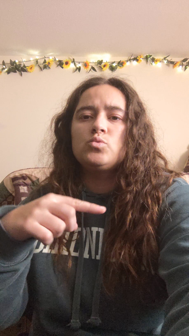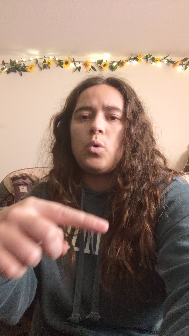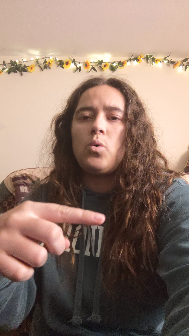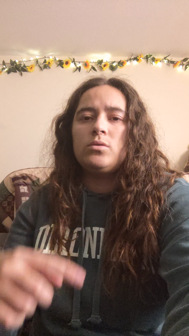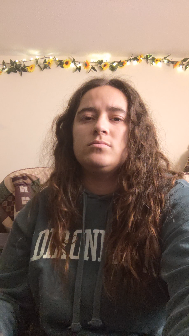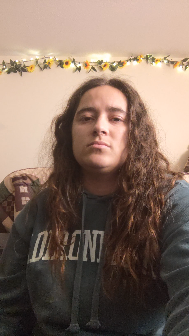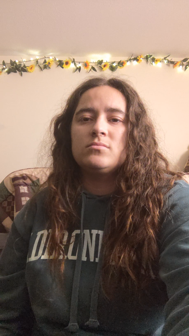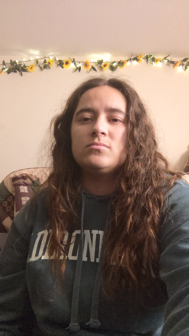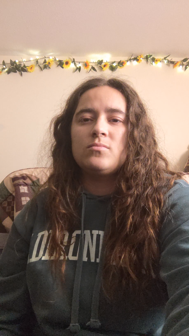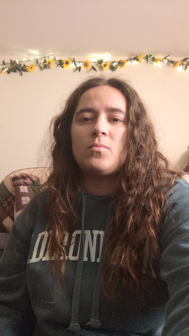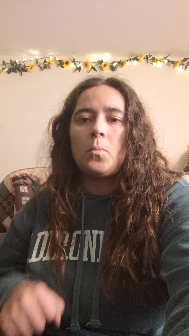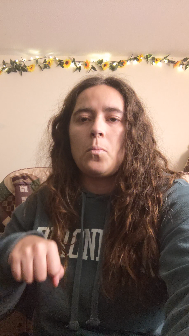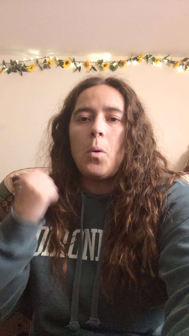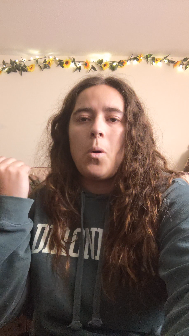broken